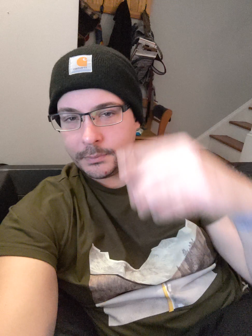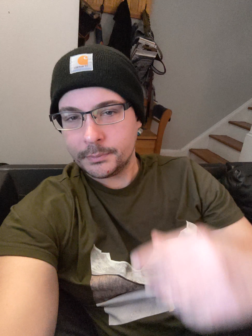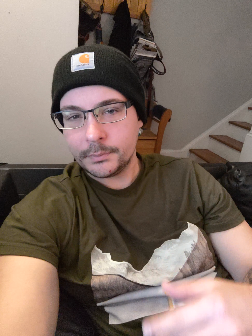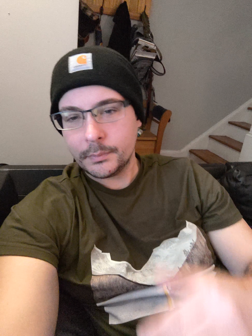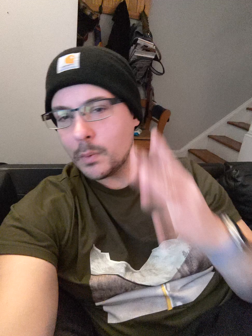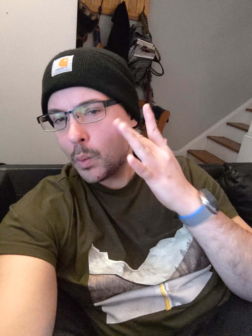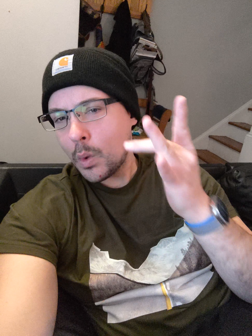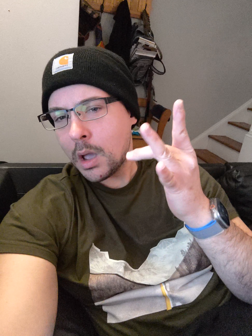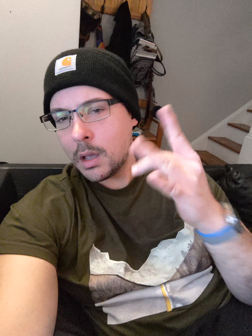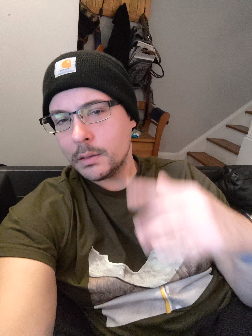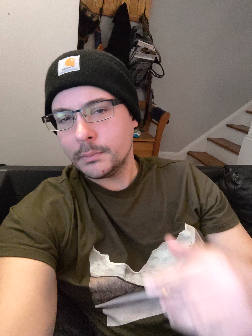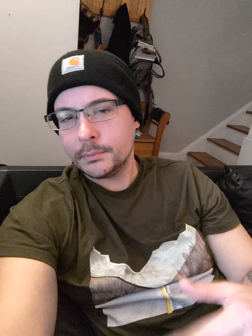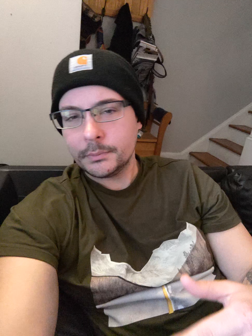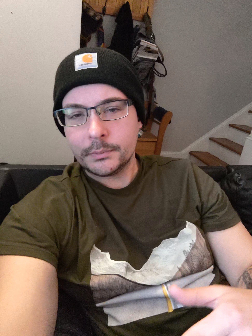why